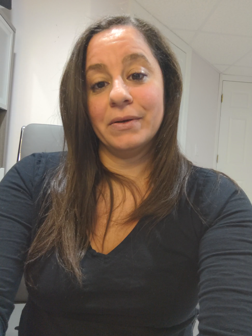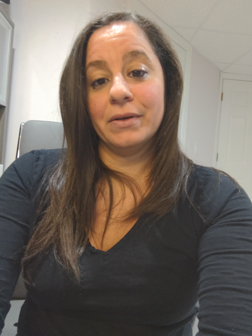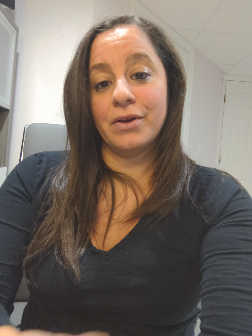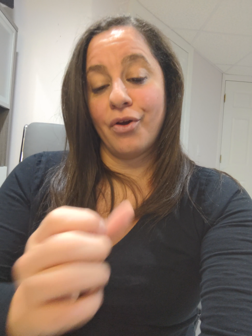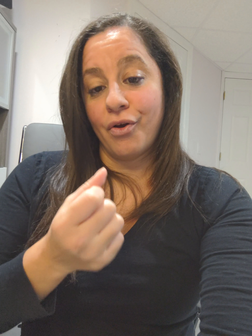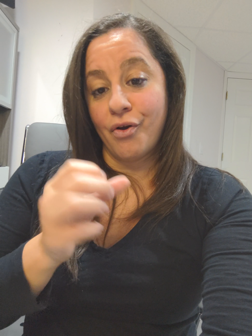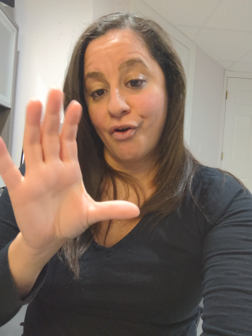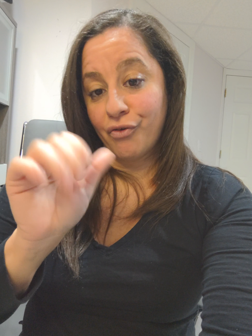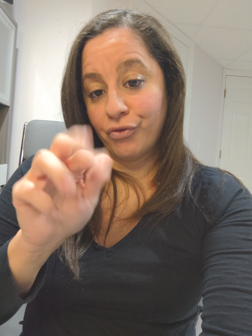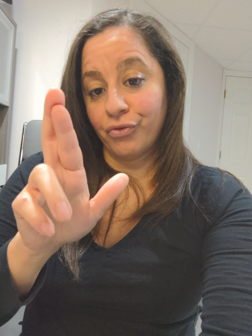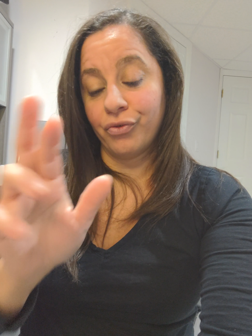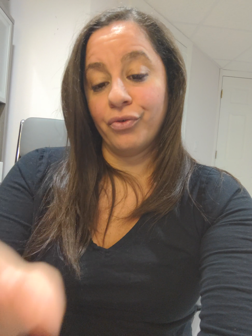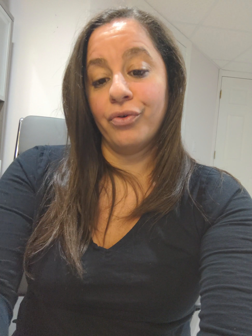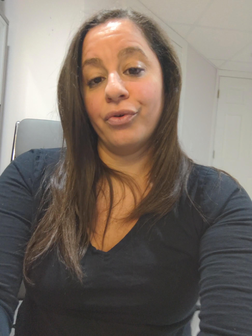car